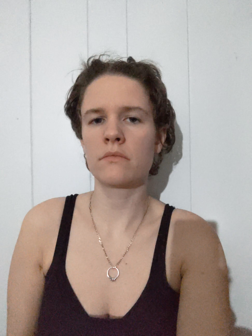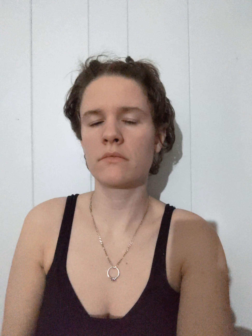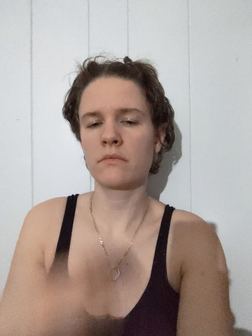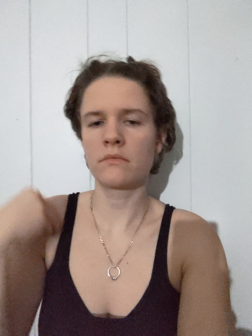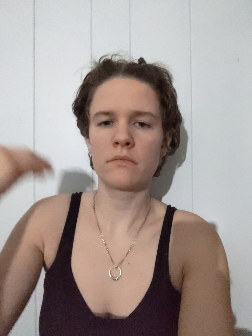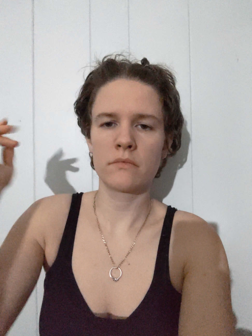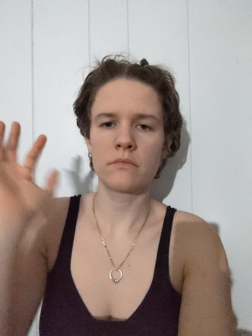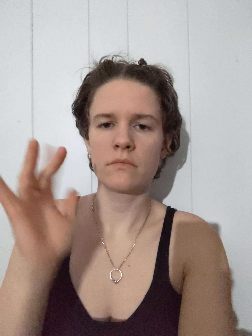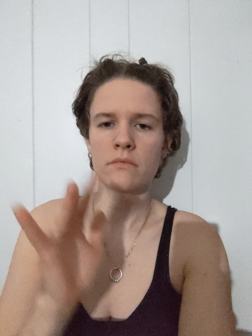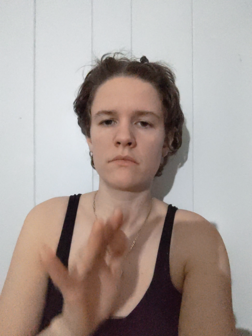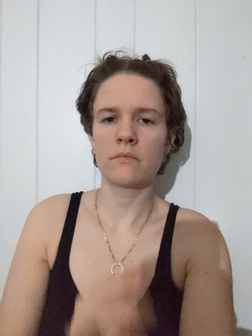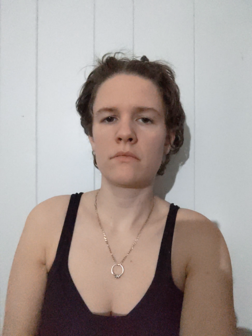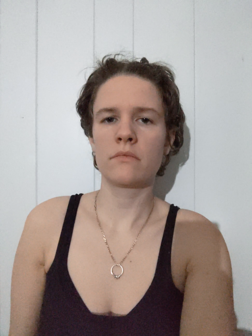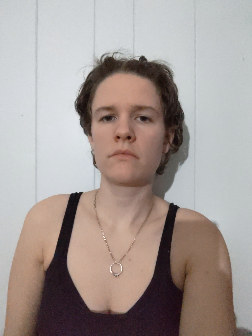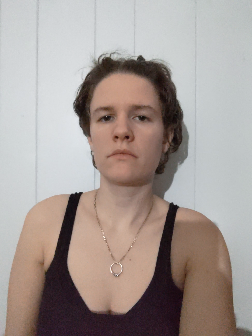snow